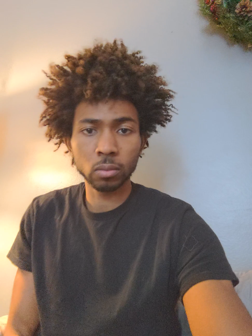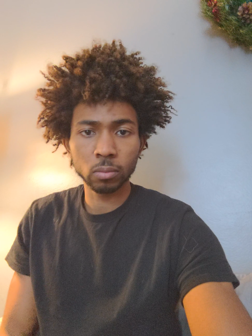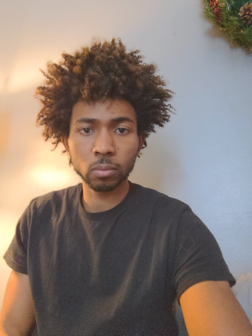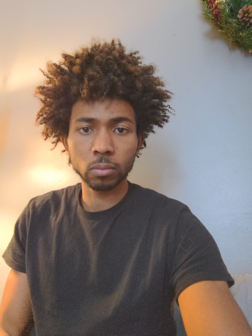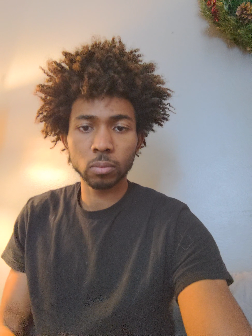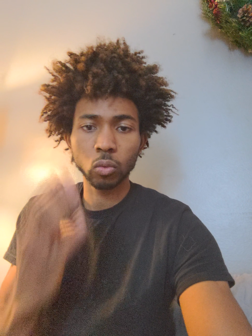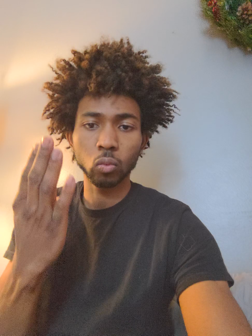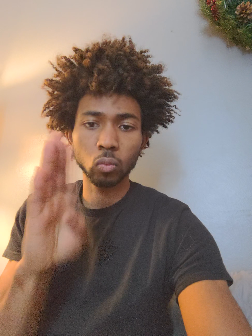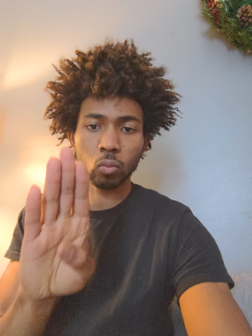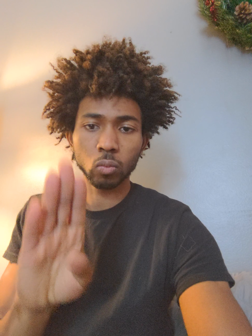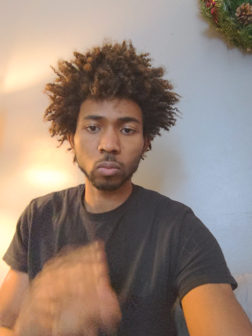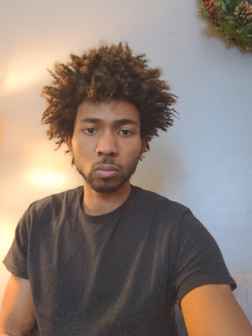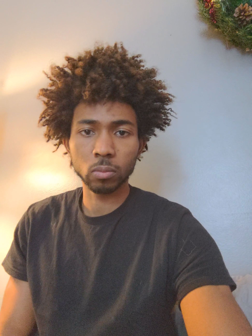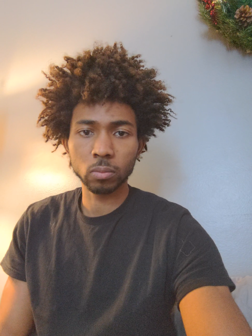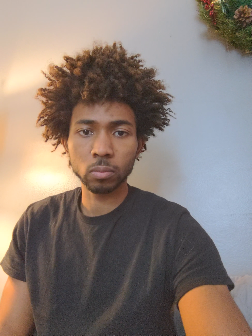close